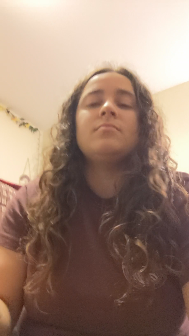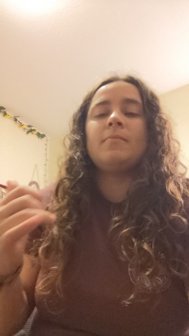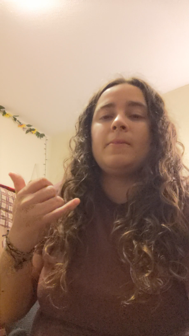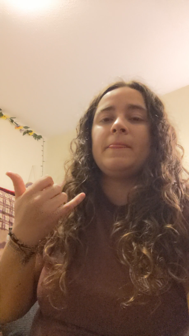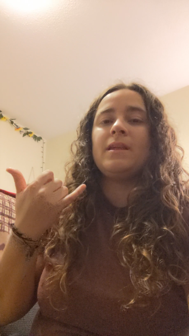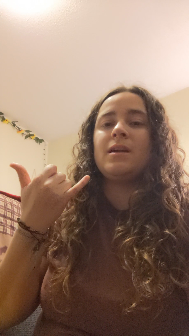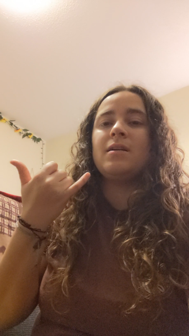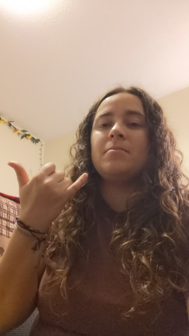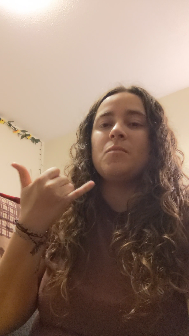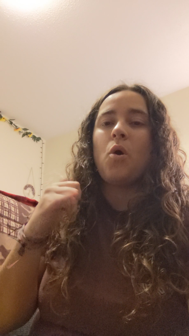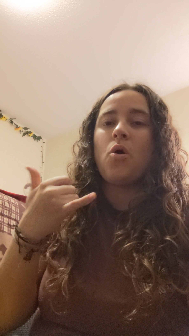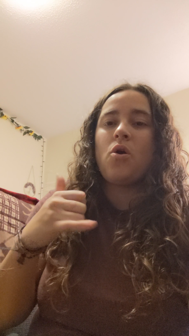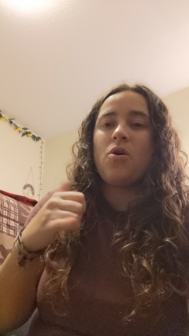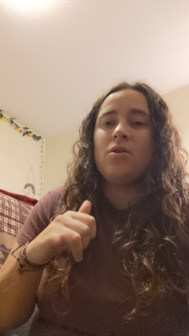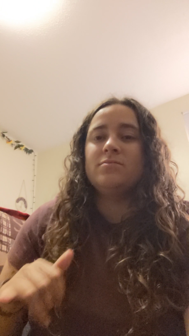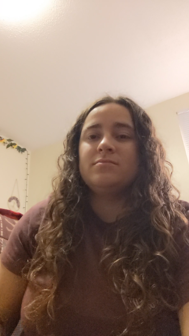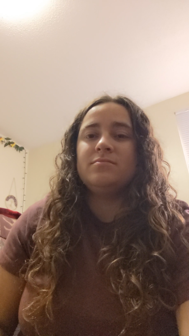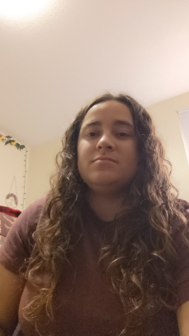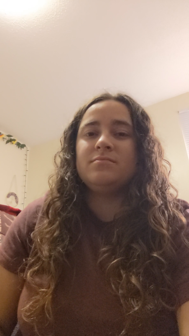party